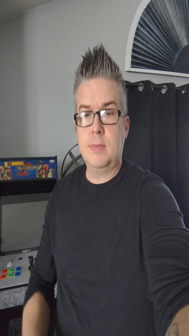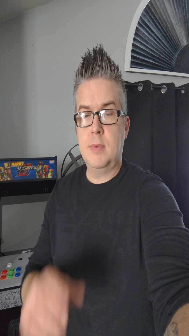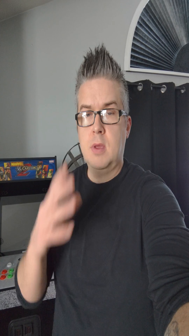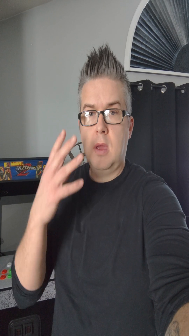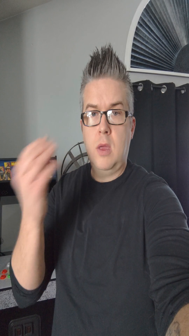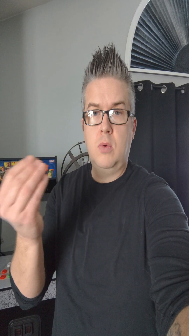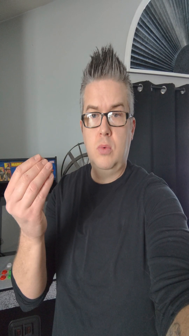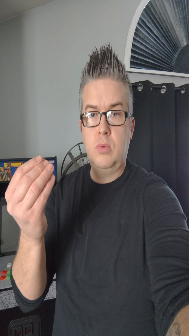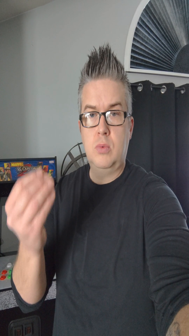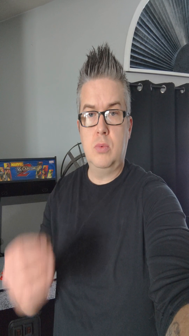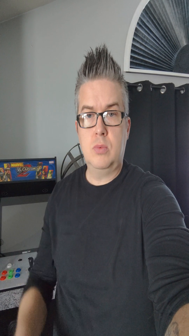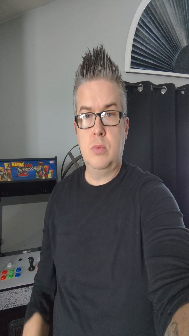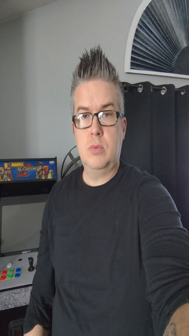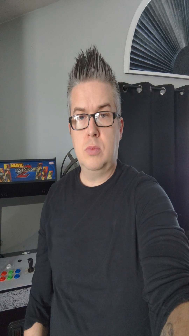go